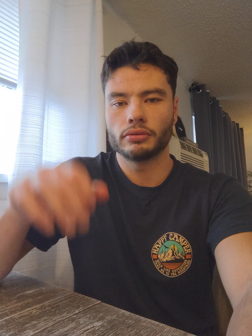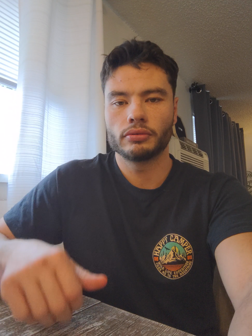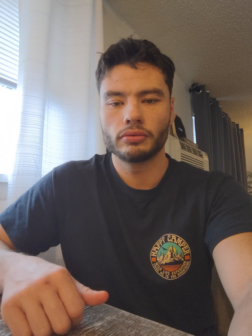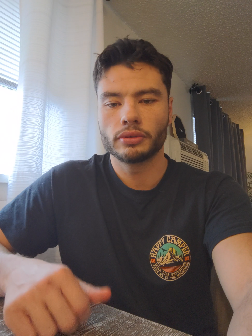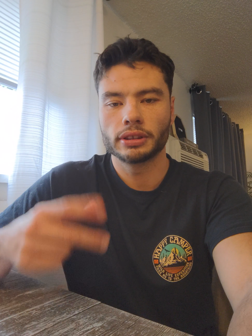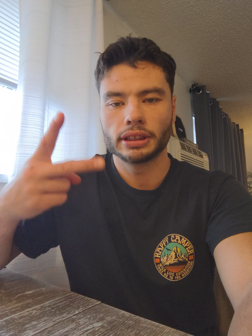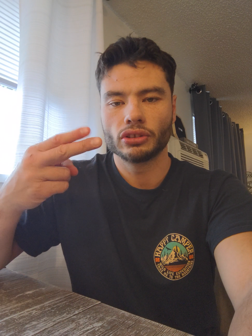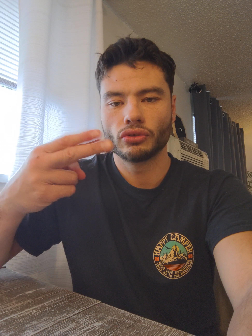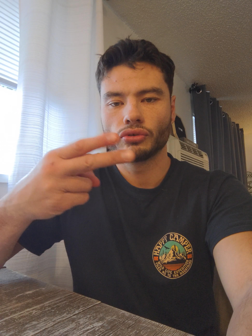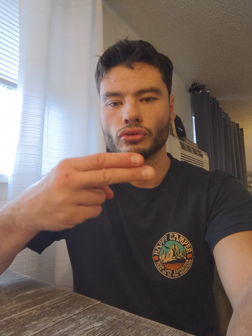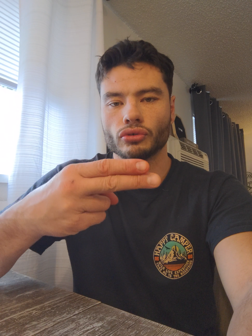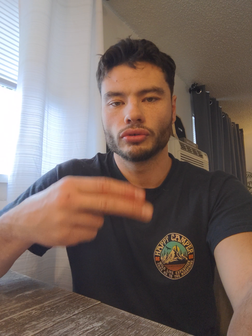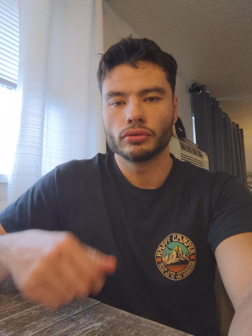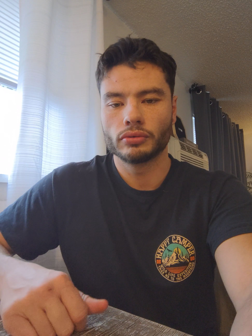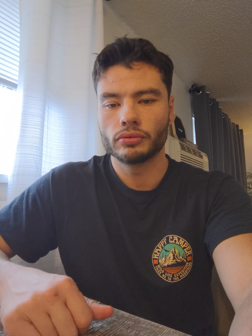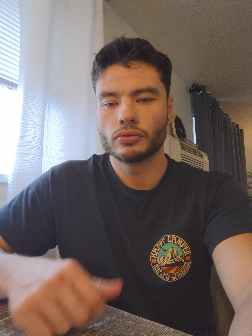scissors